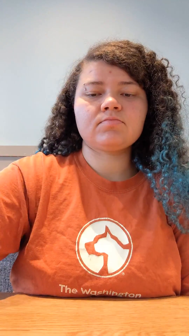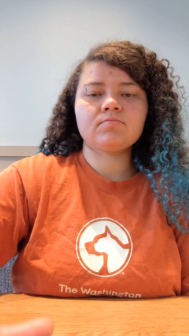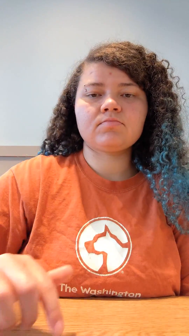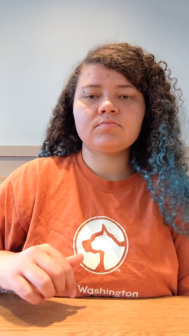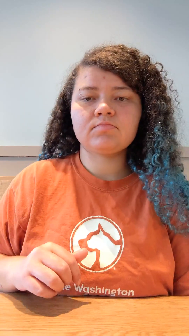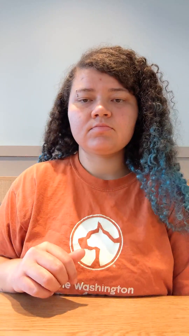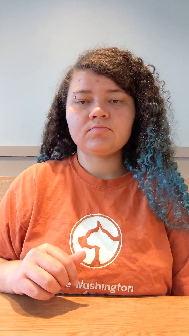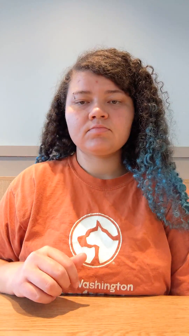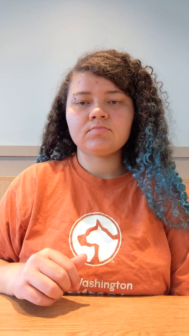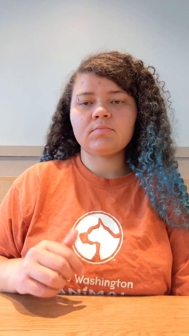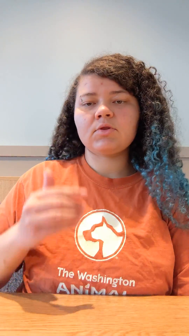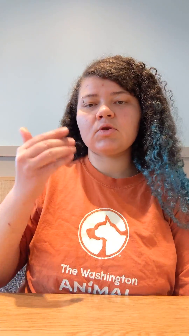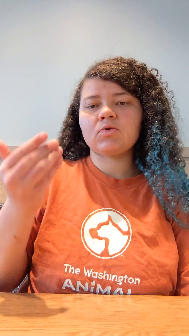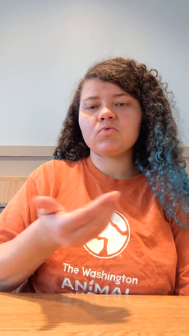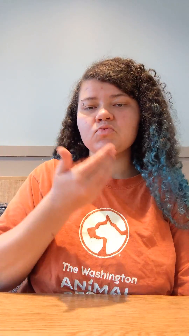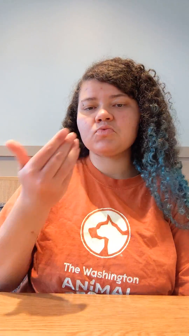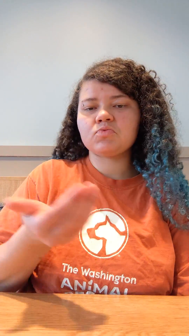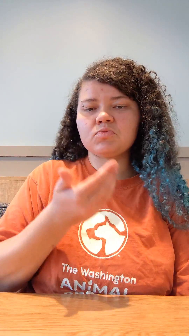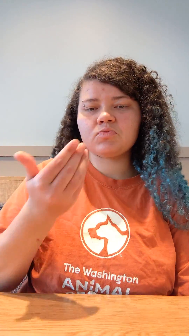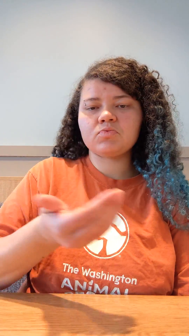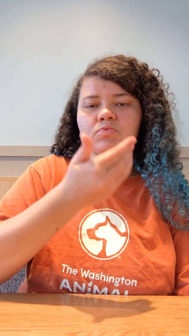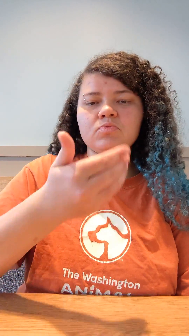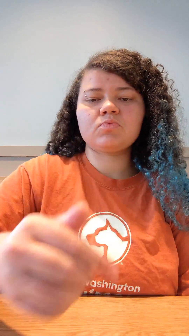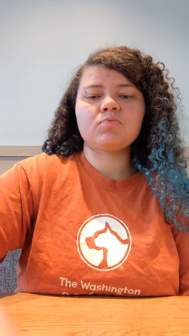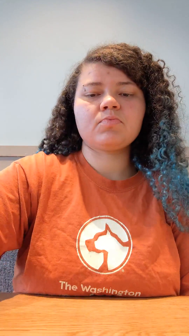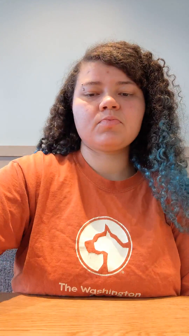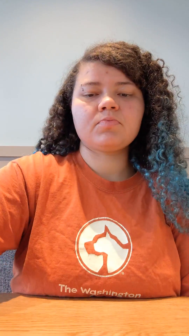new